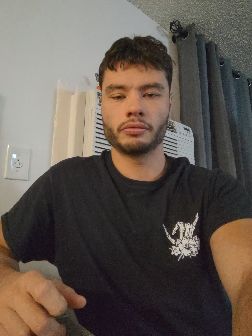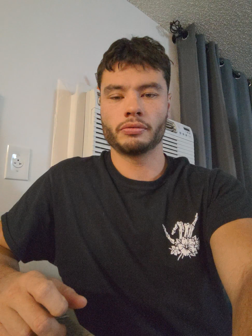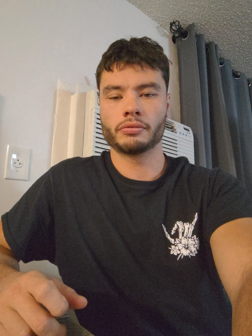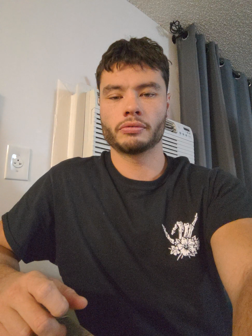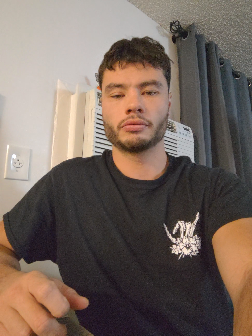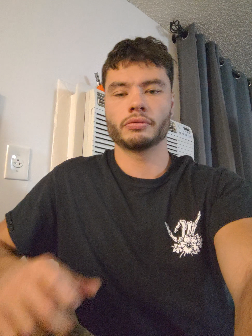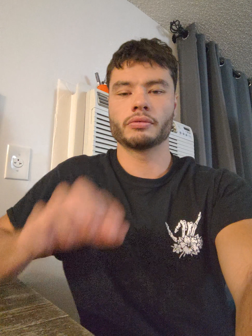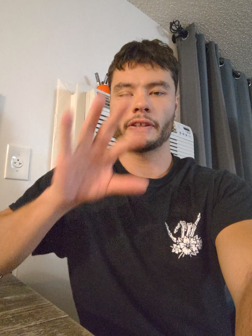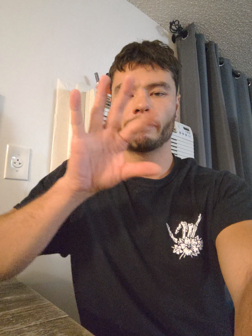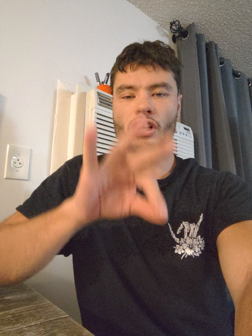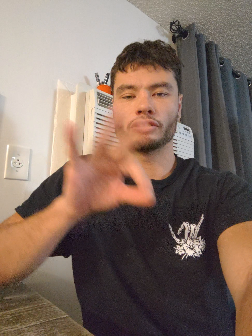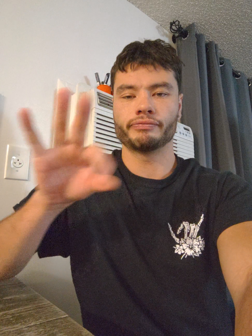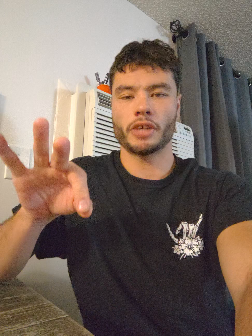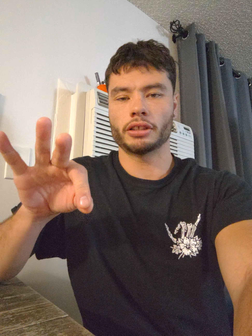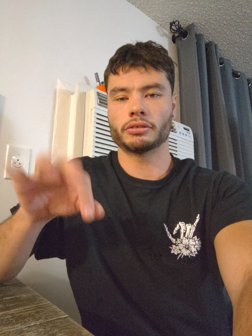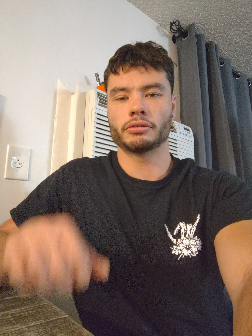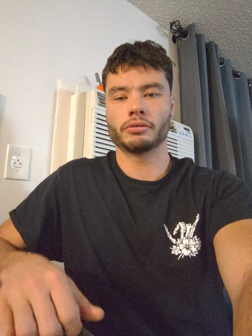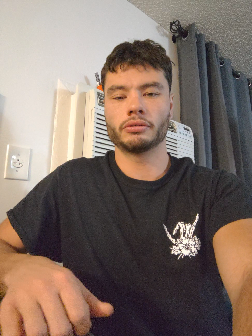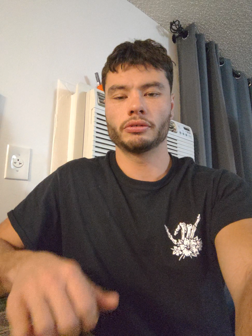french fries